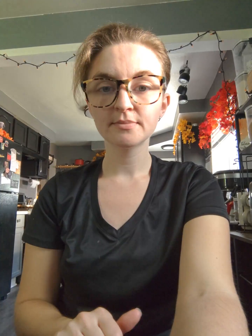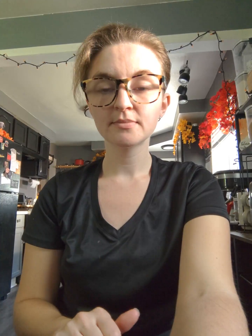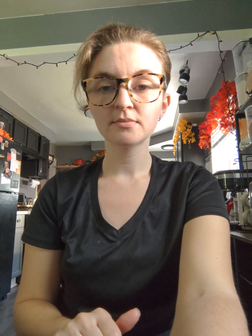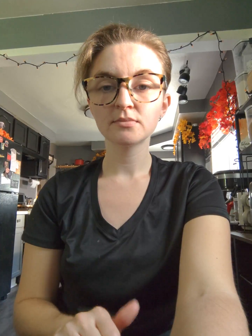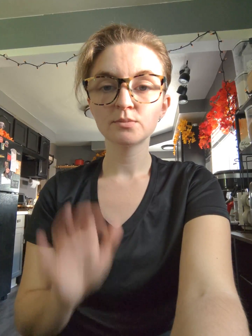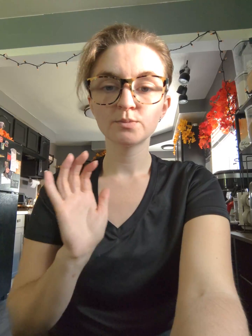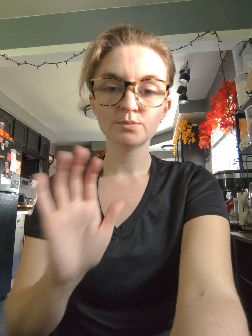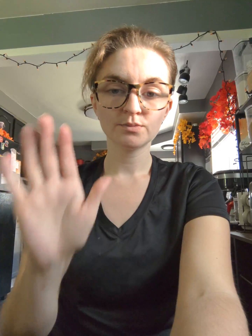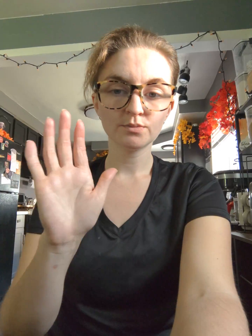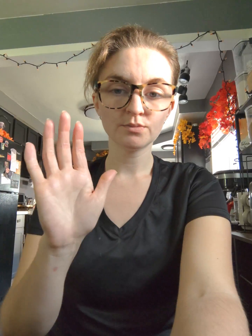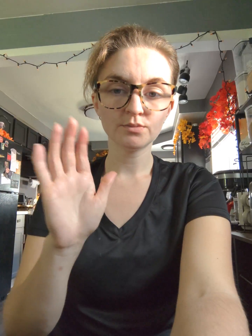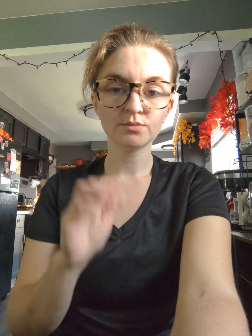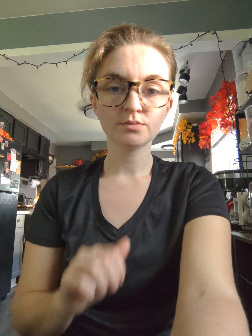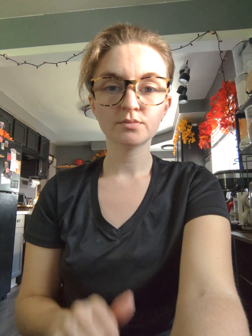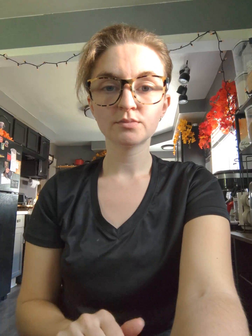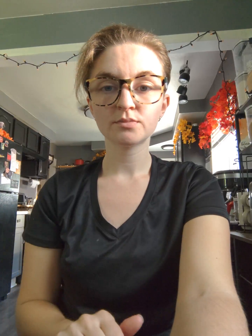push